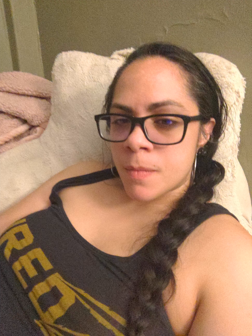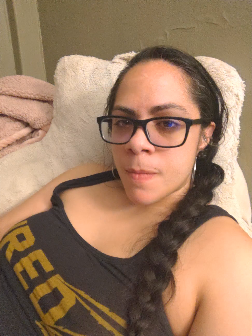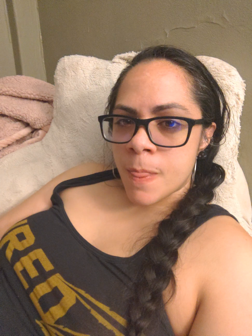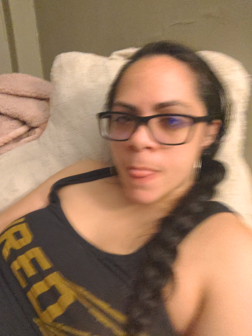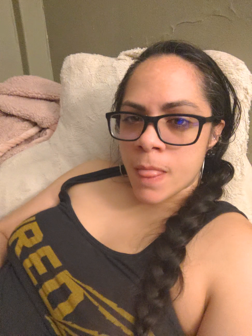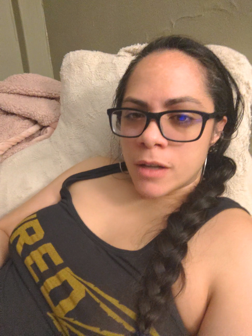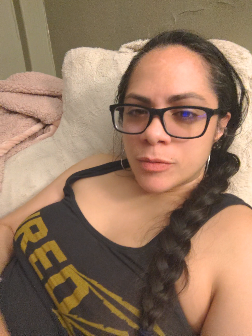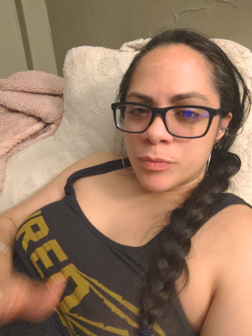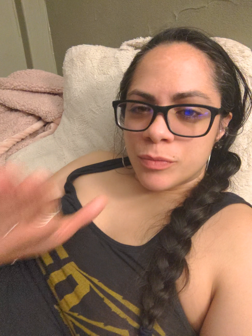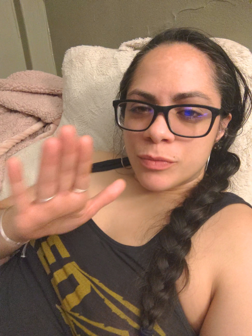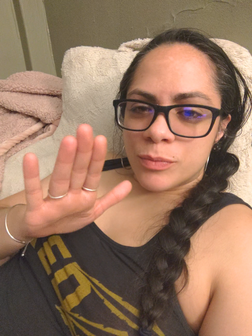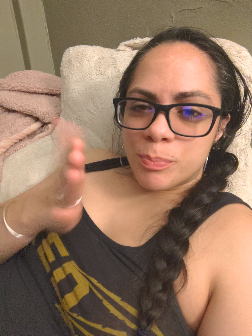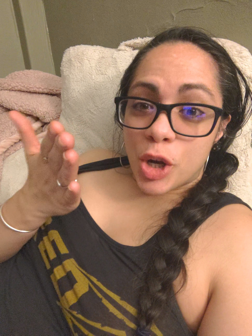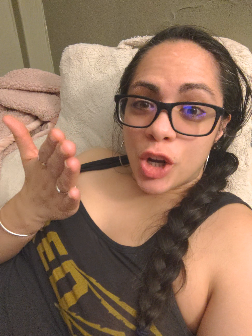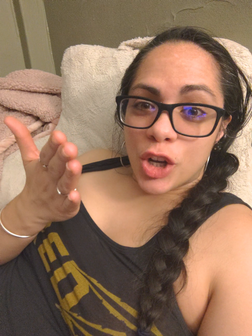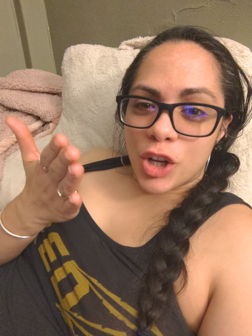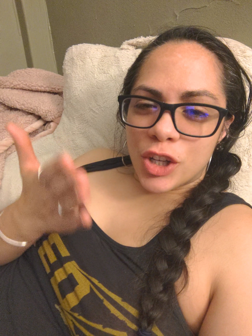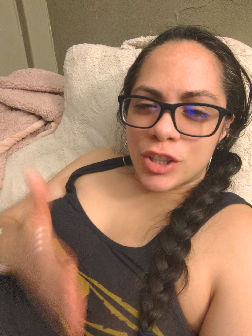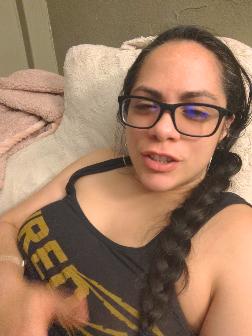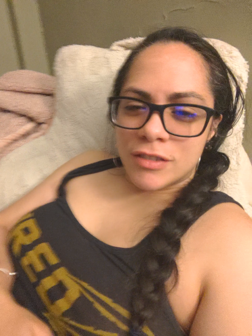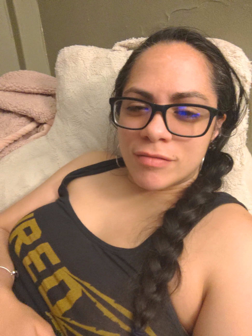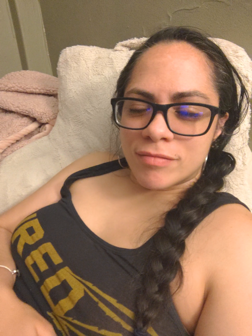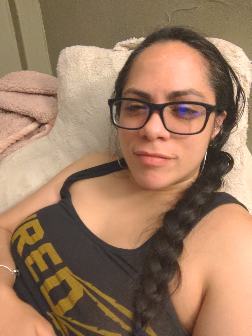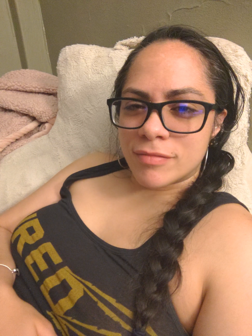book